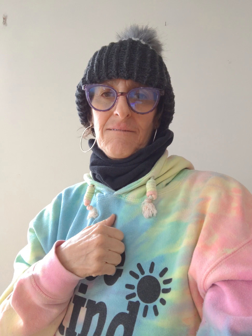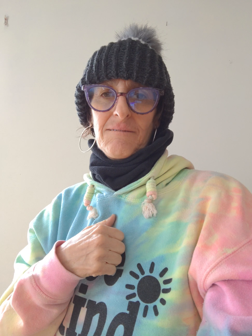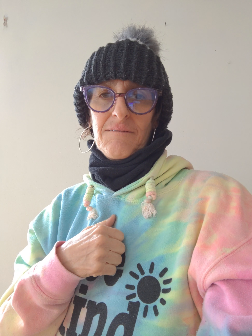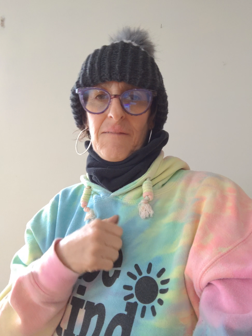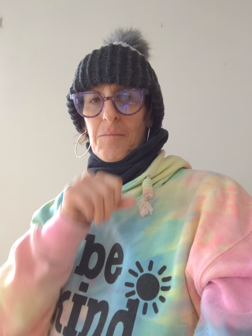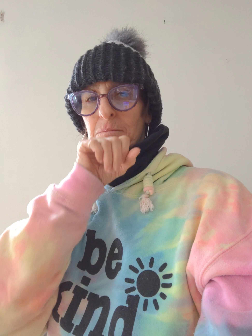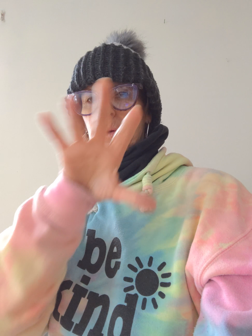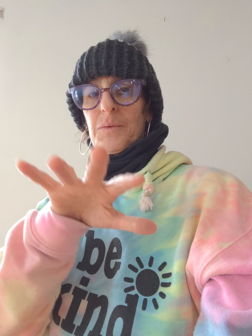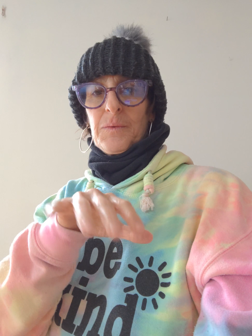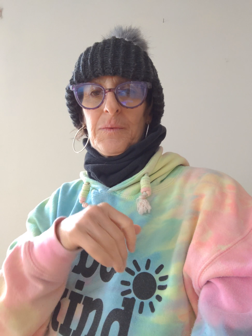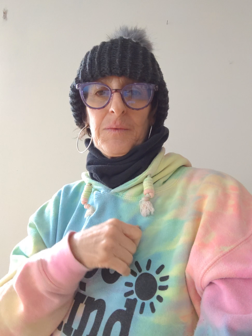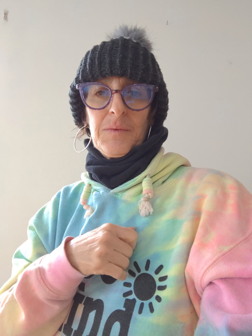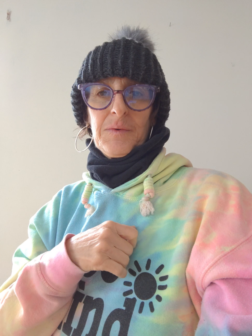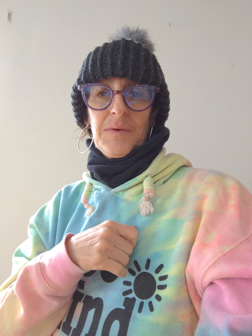blow